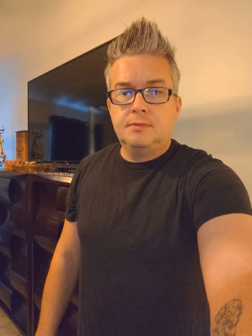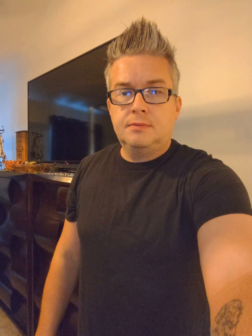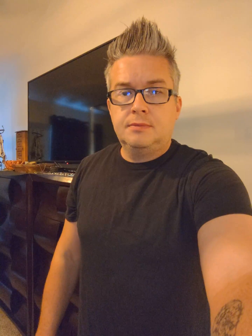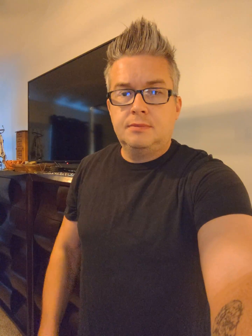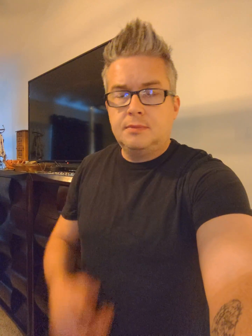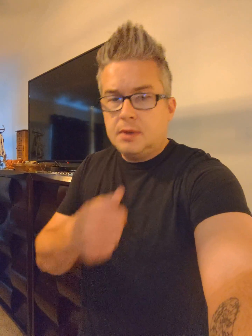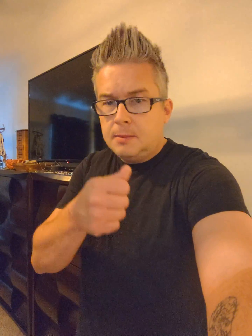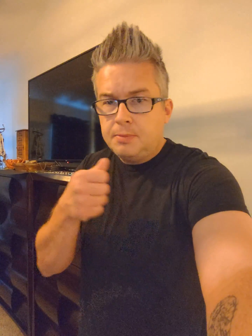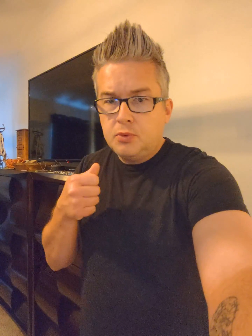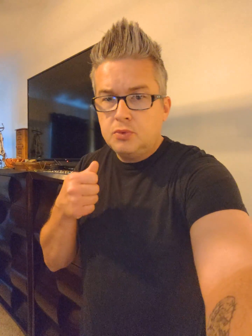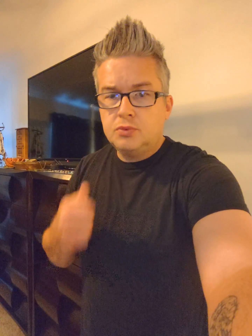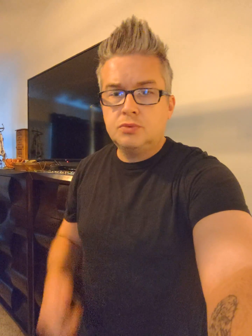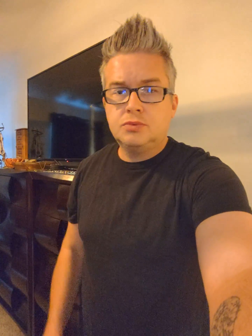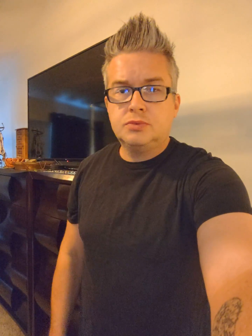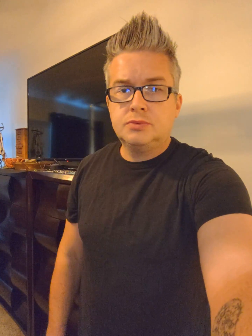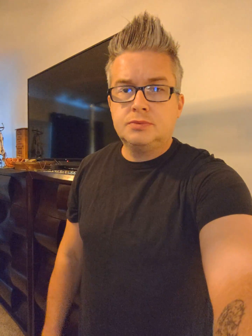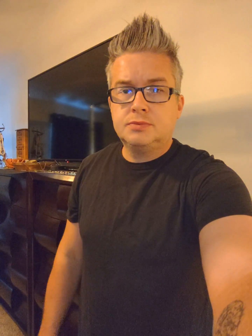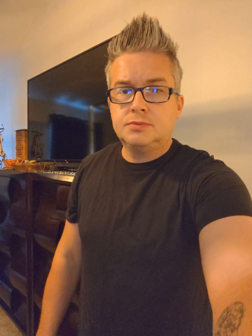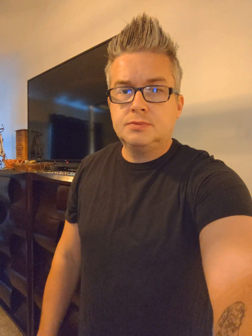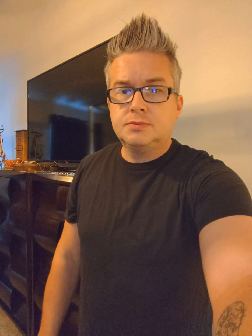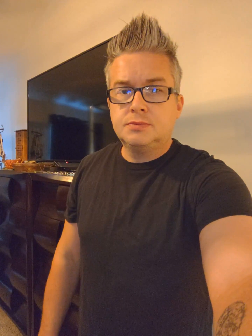pull